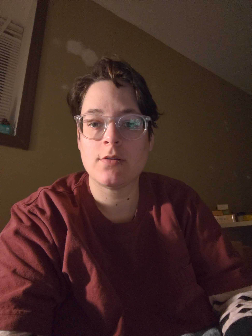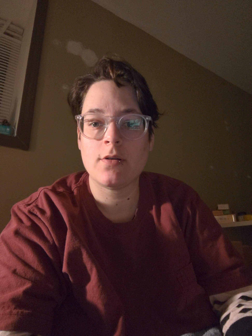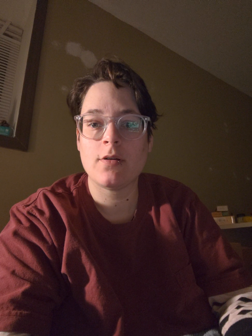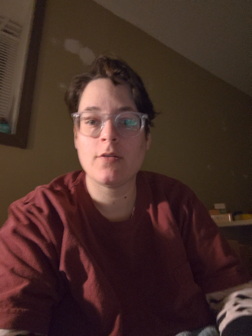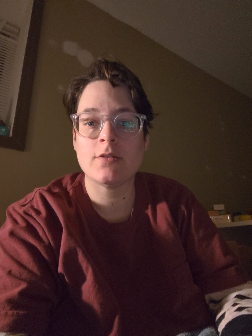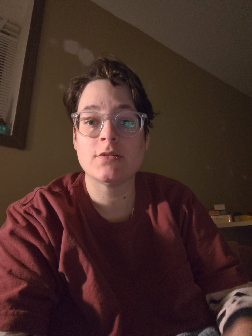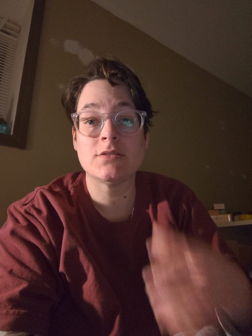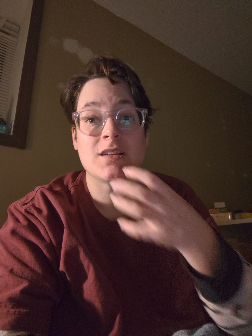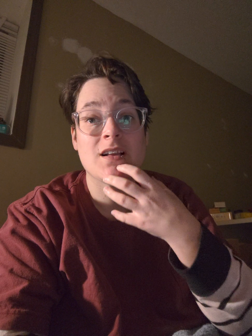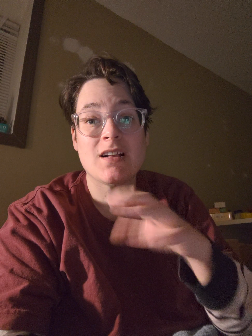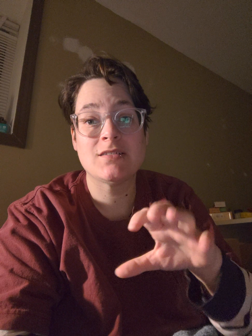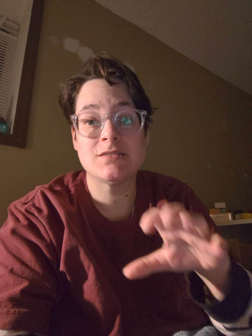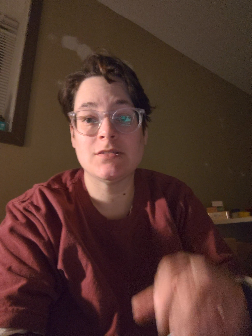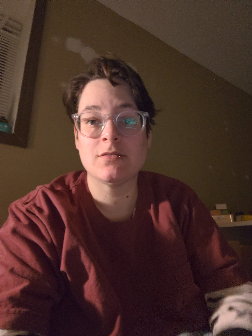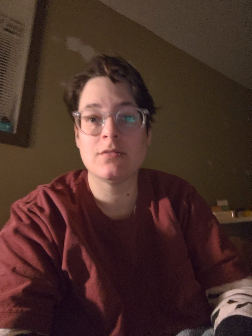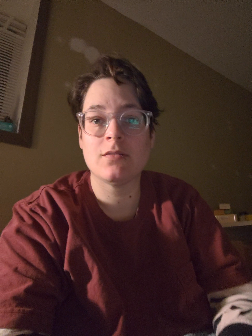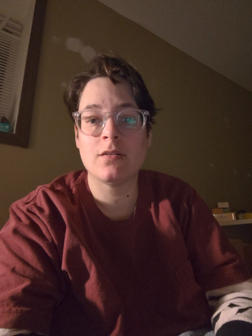hot